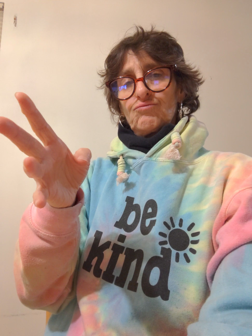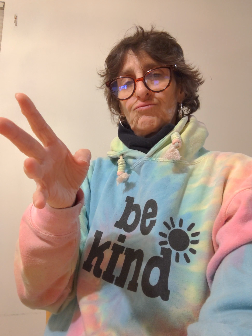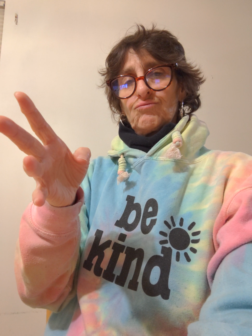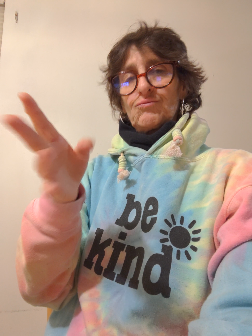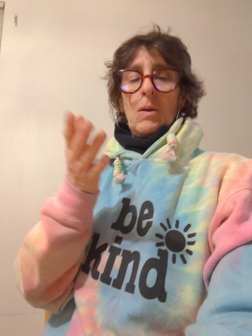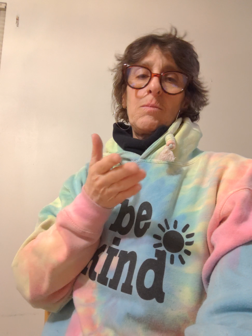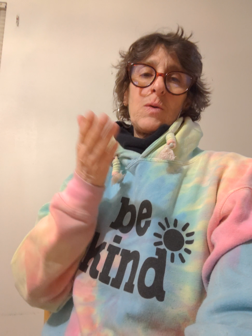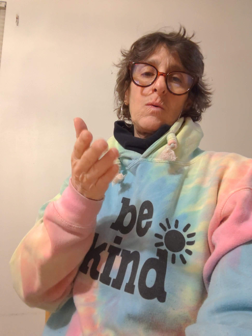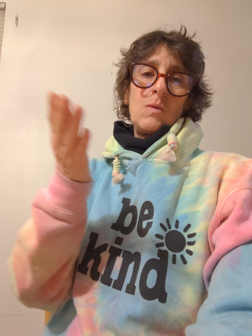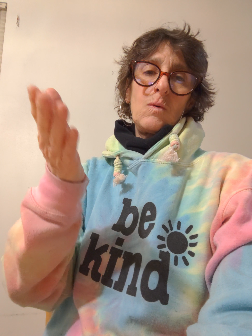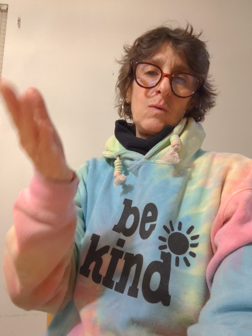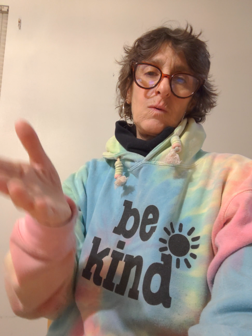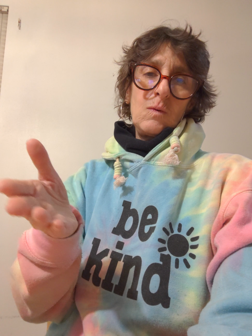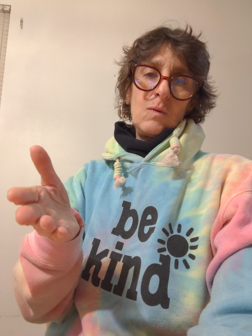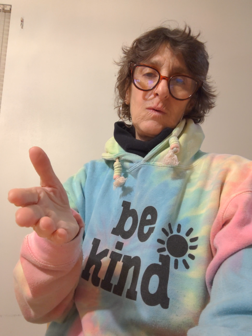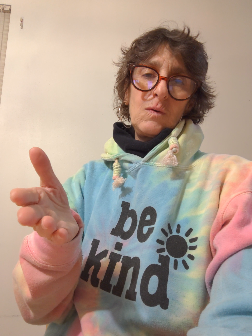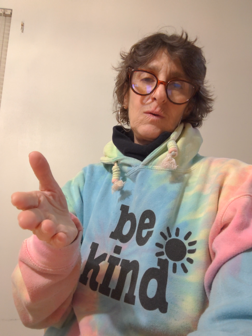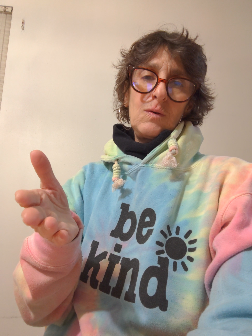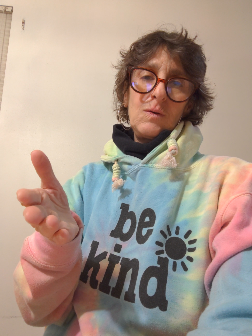boat